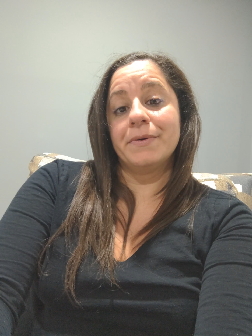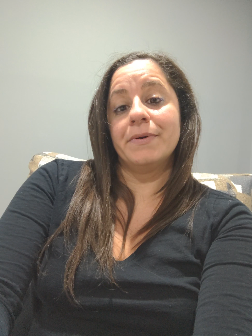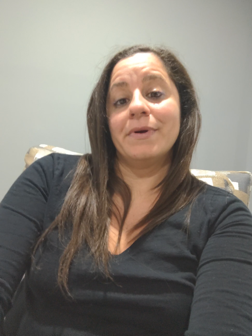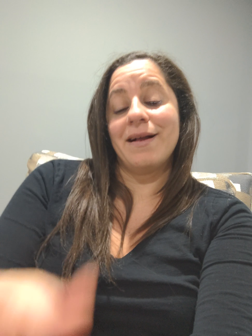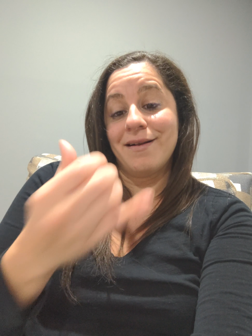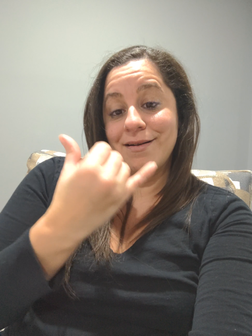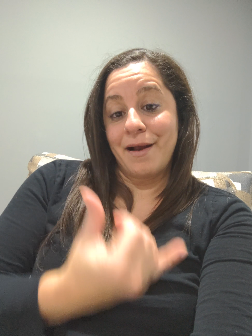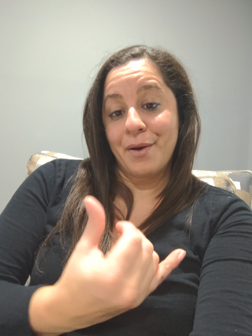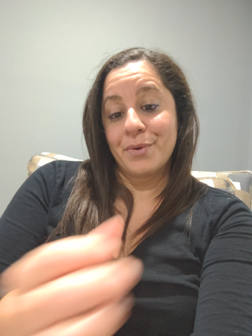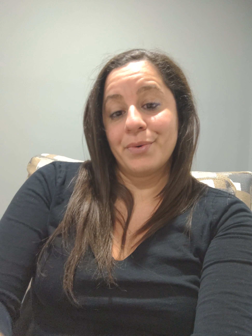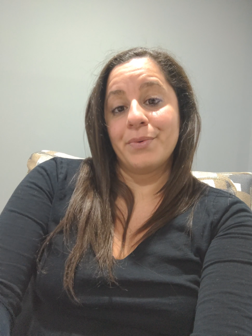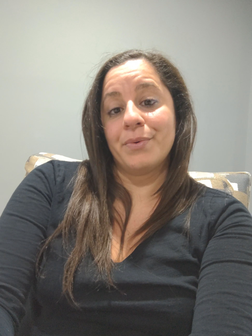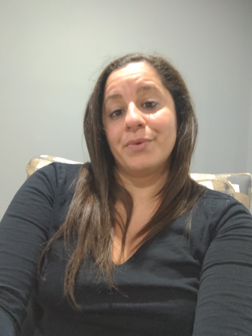now